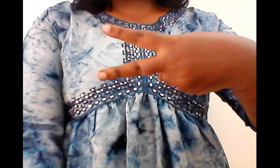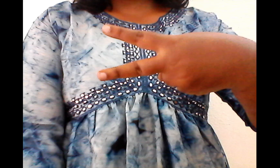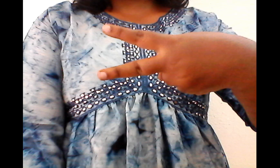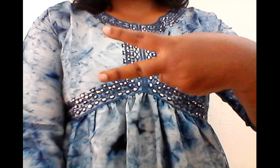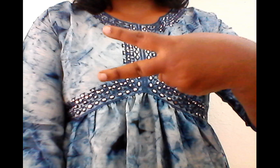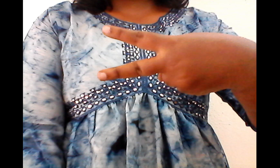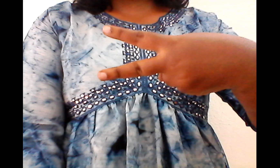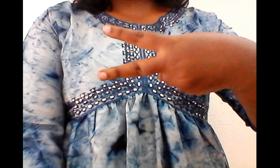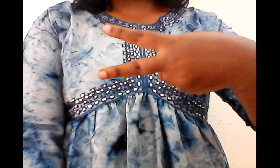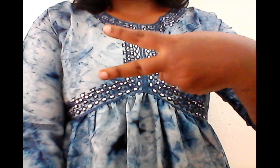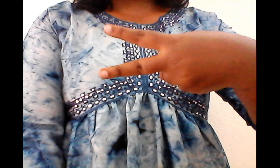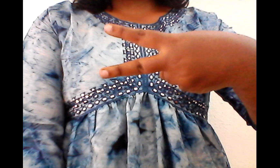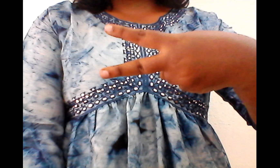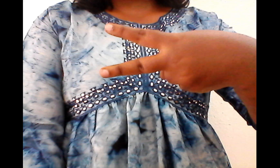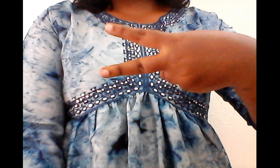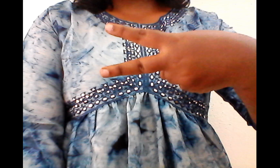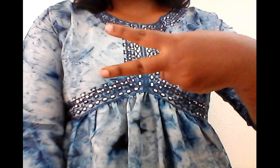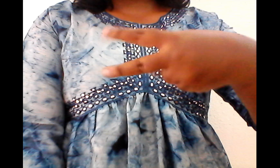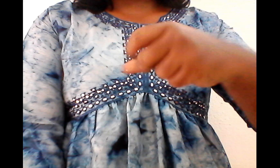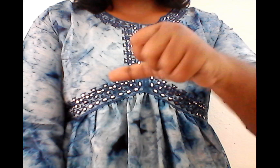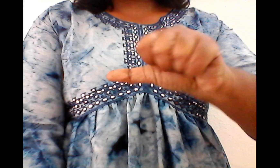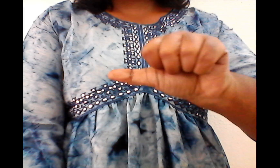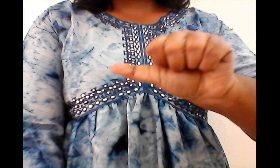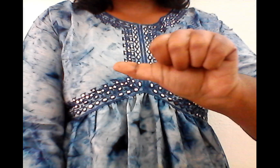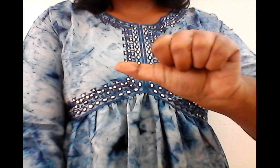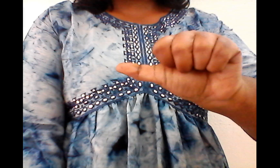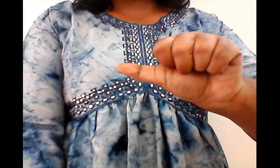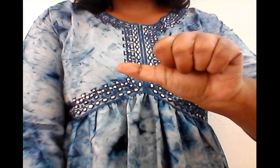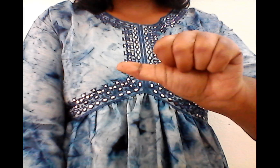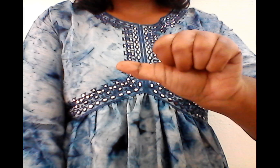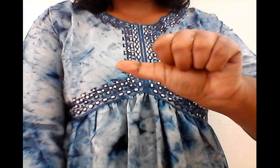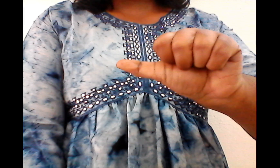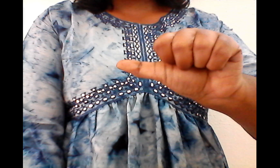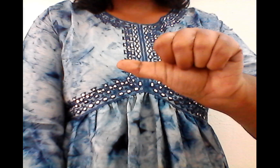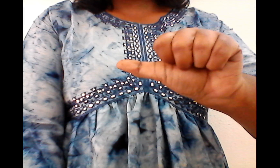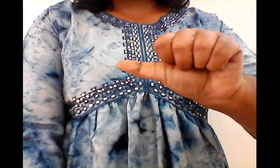ഐ